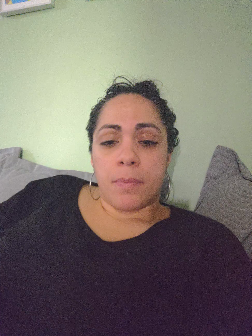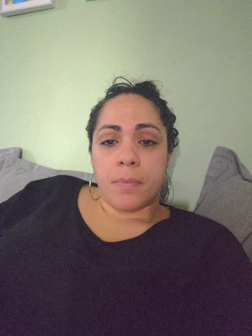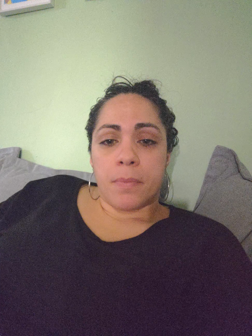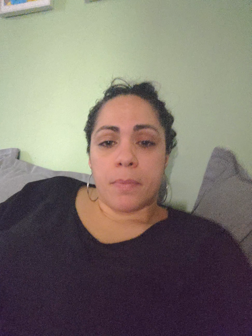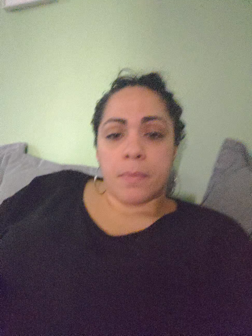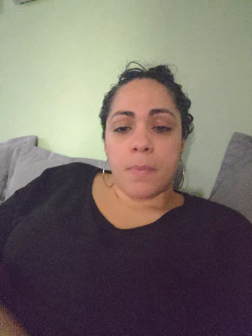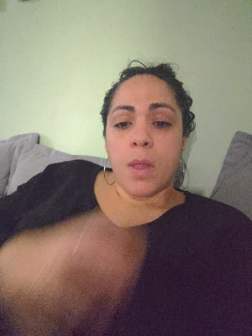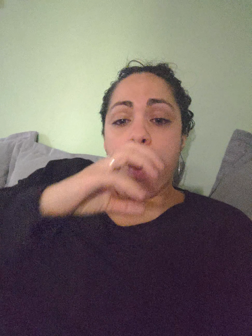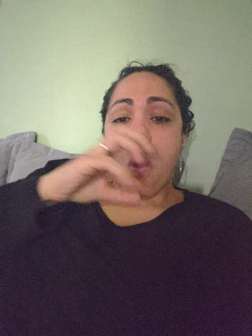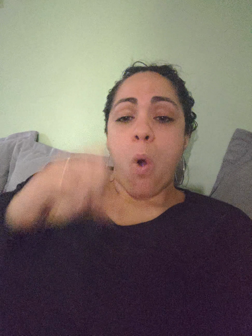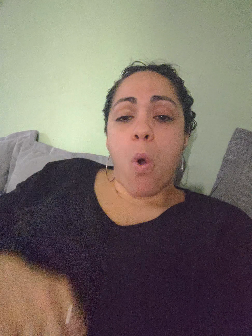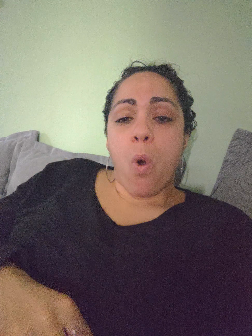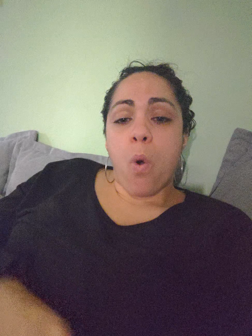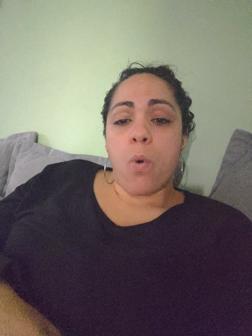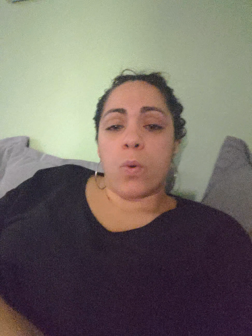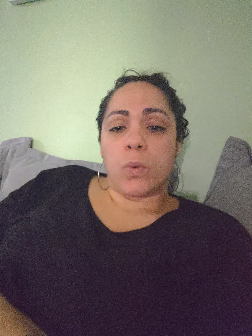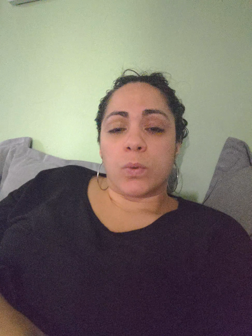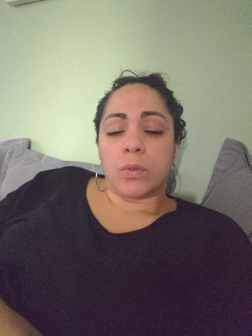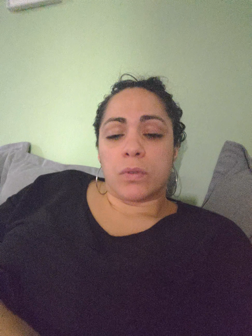old